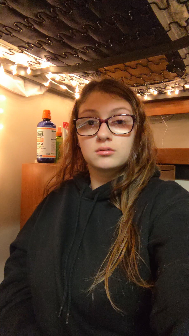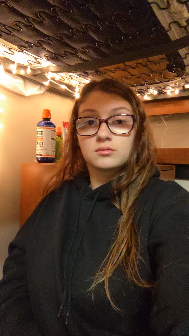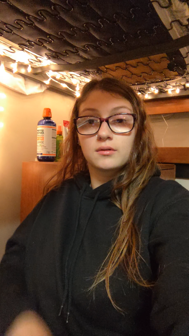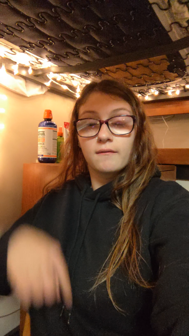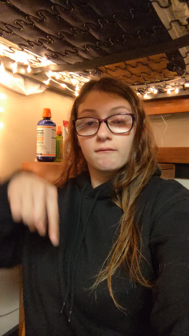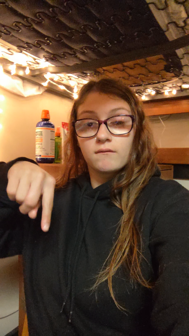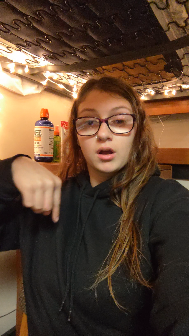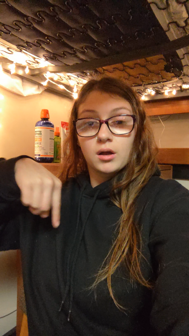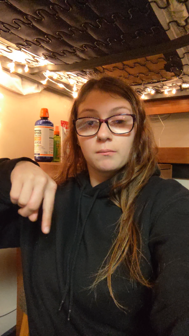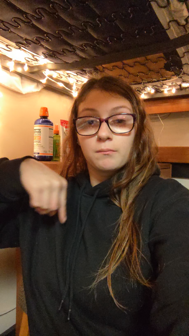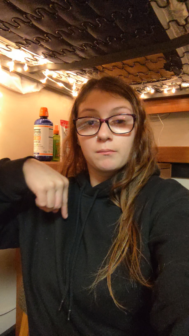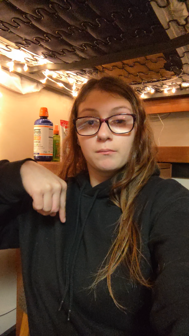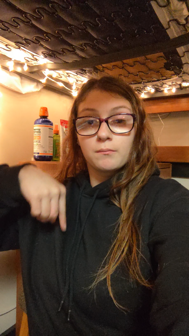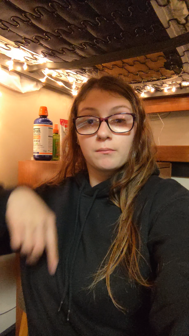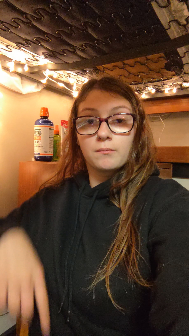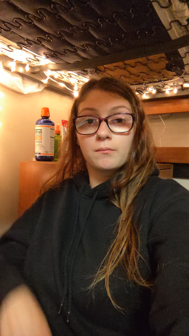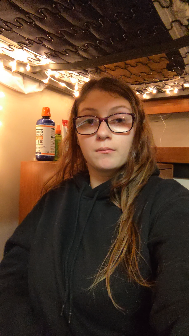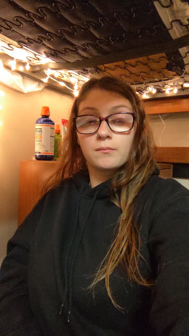flip-flop